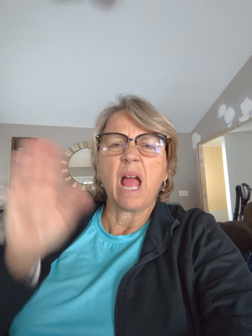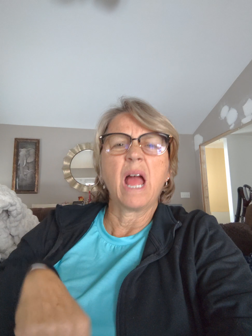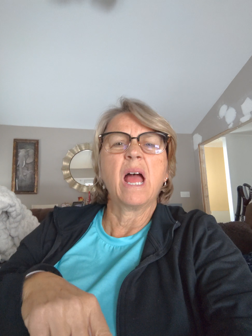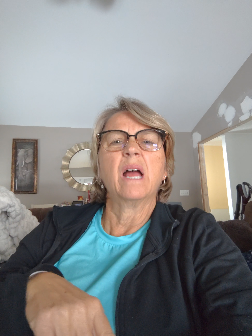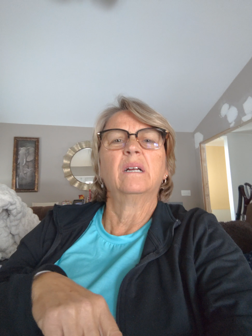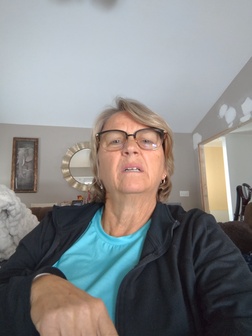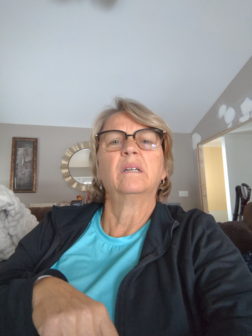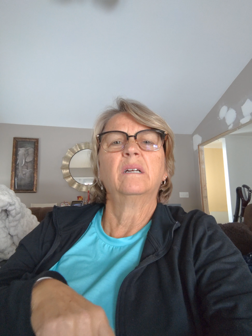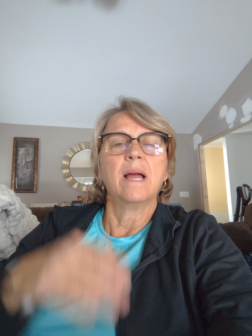bad